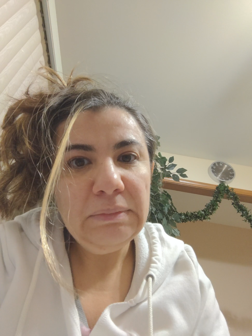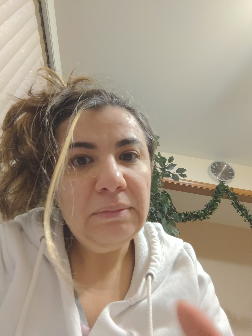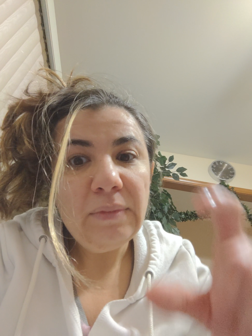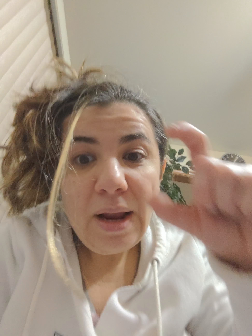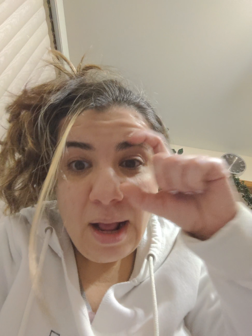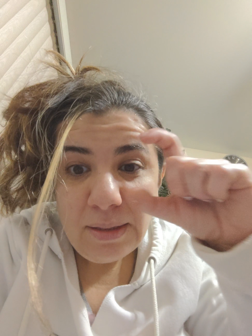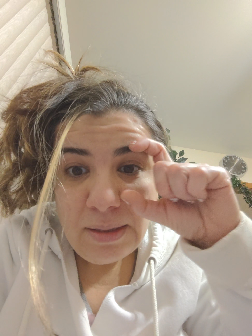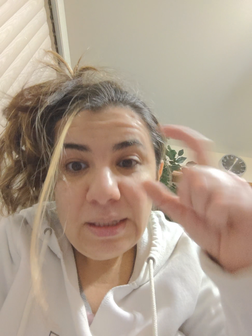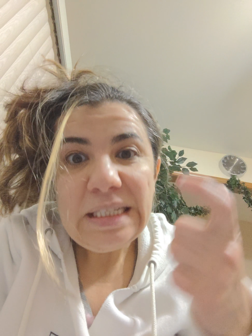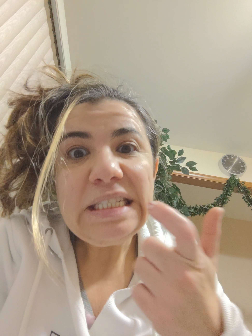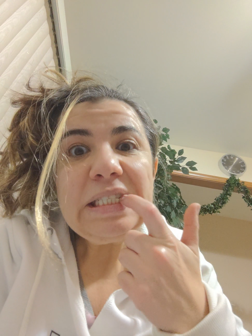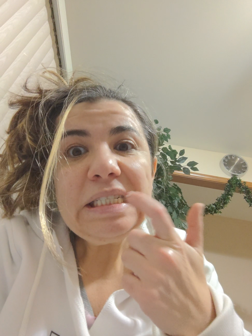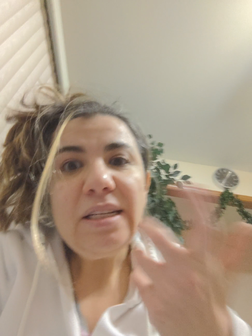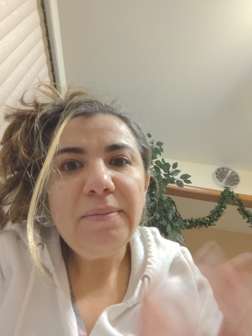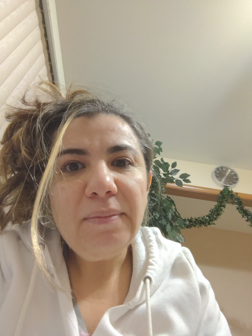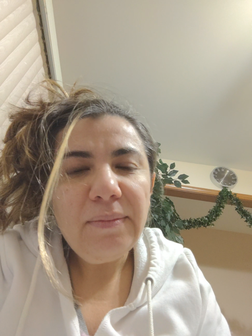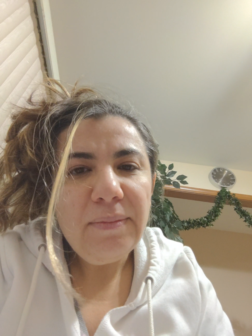window